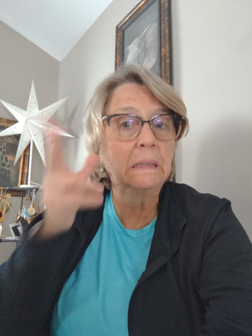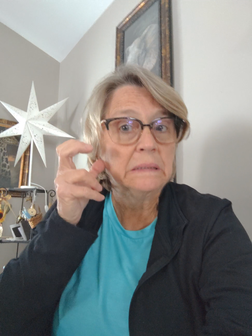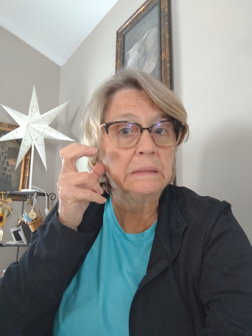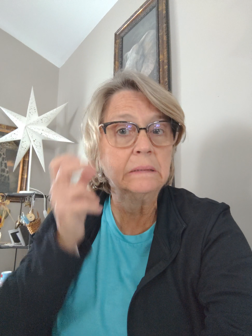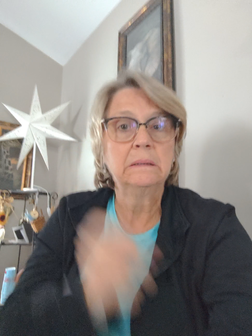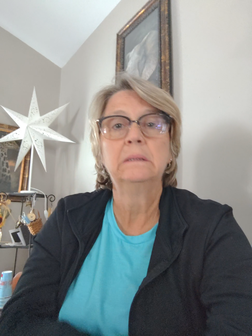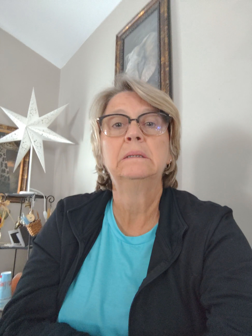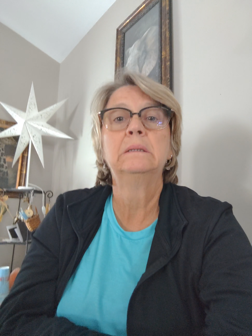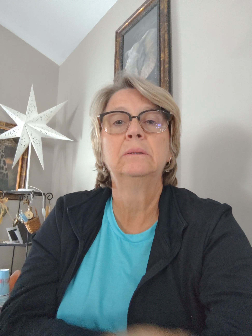listen